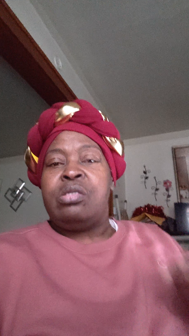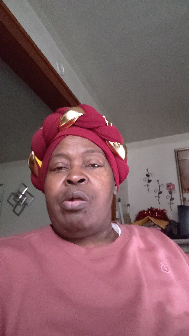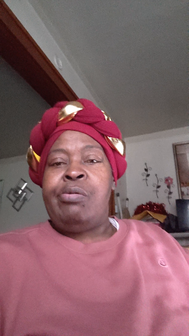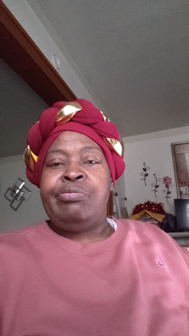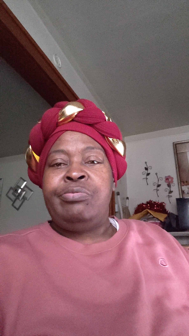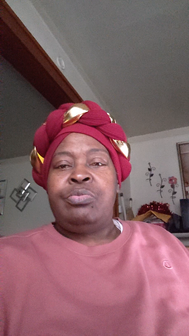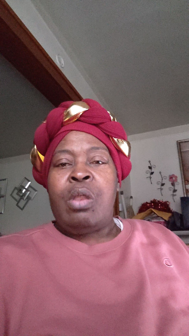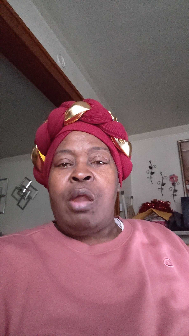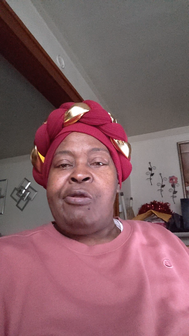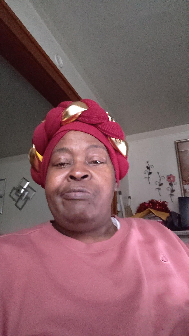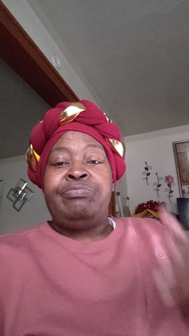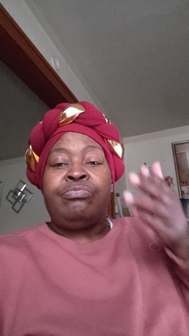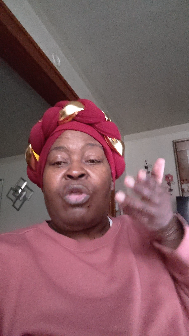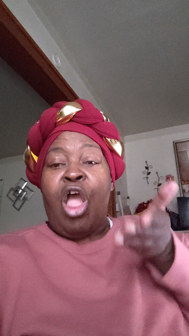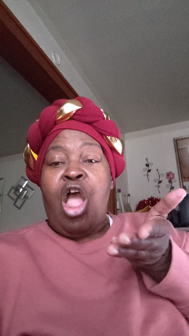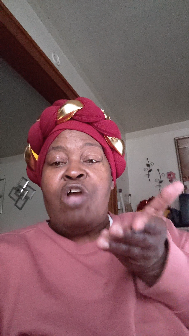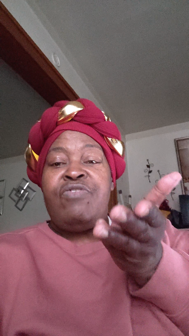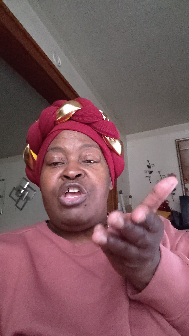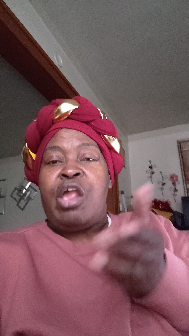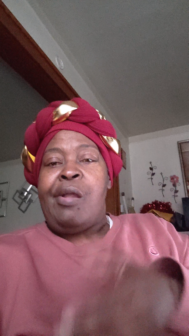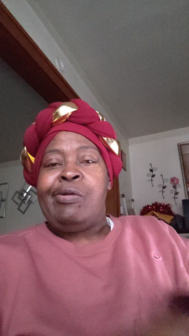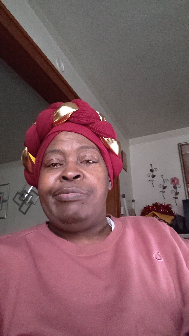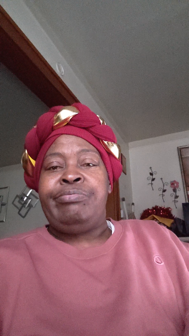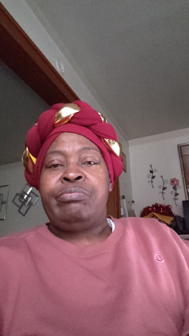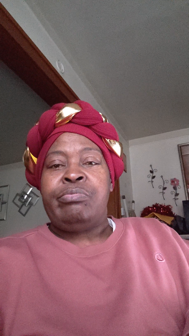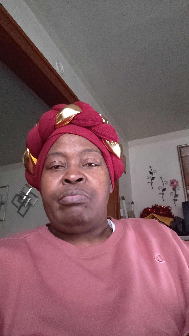oven